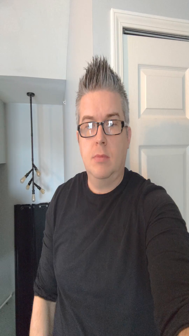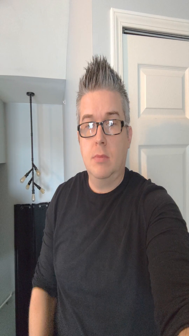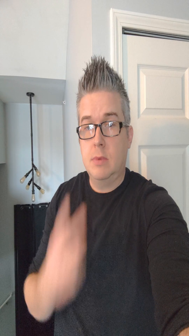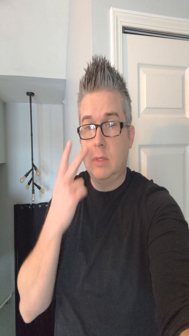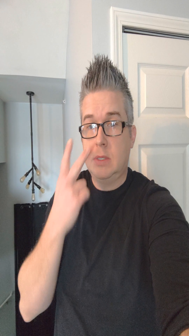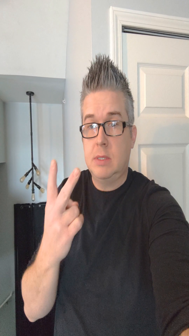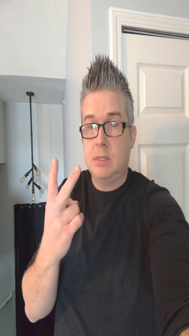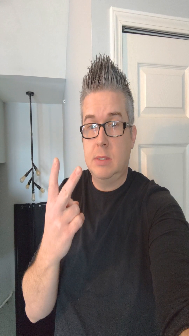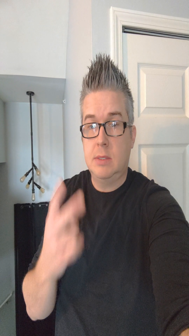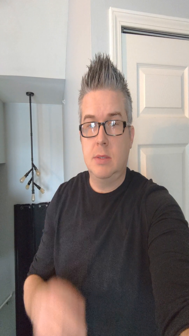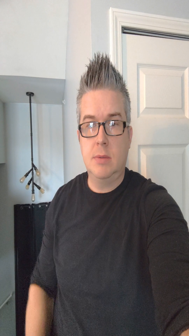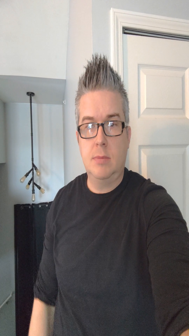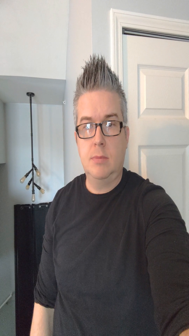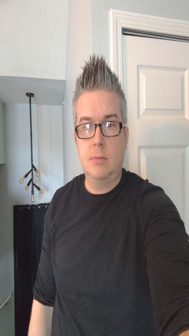see